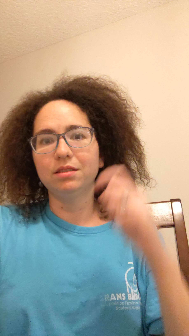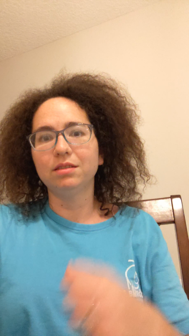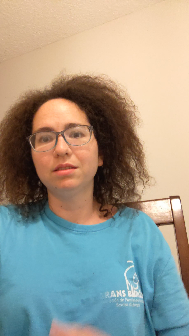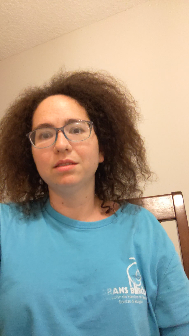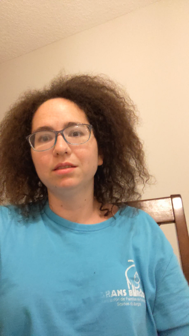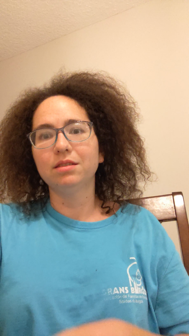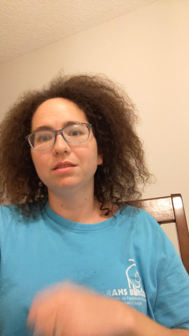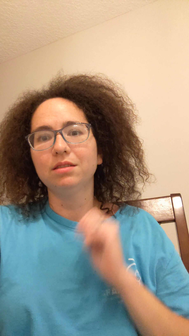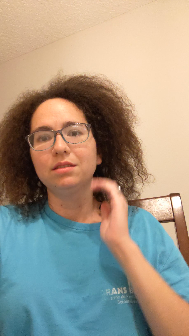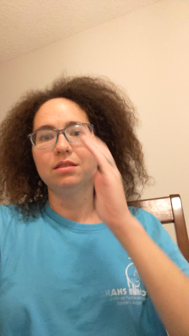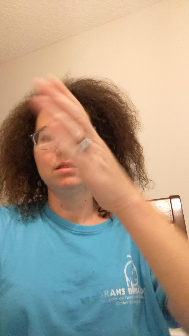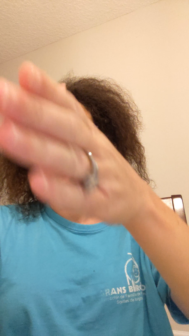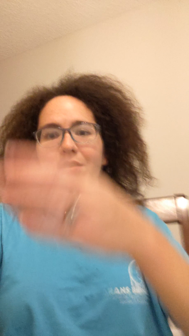over